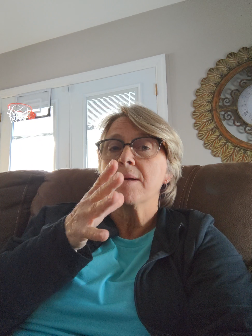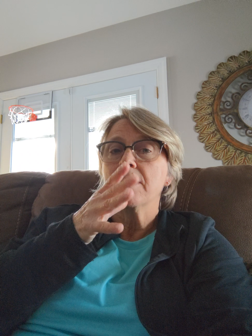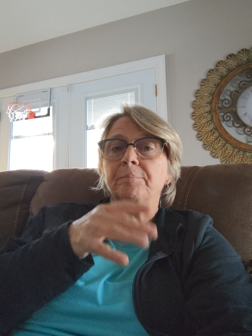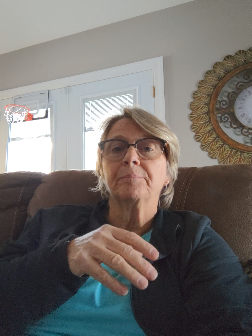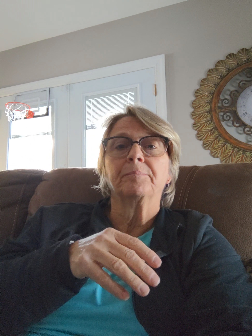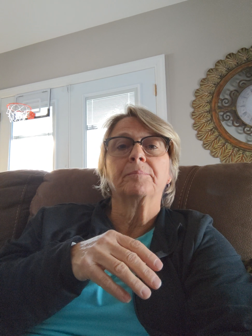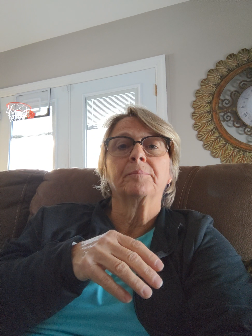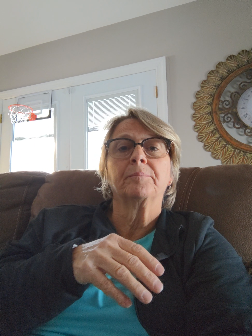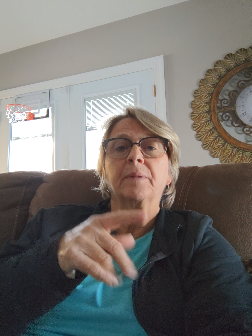mom